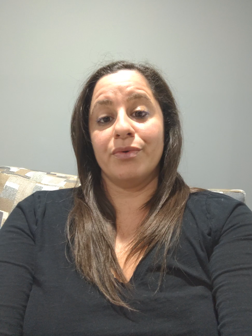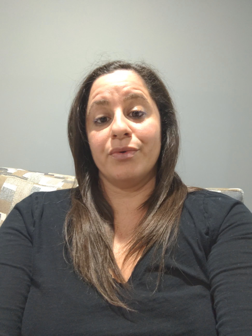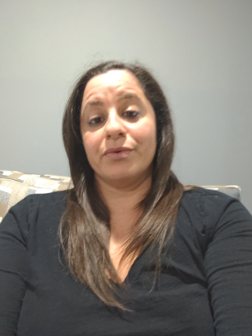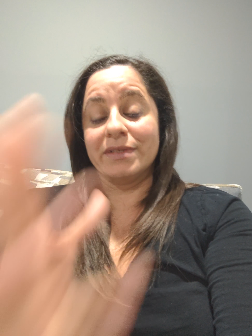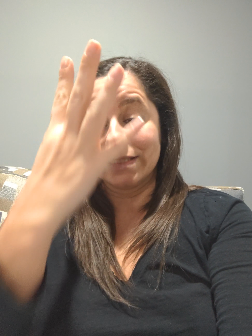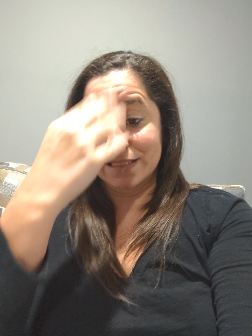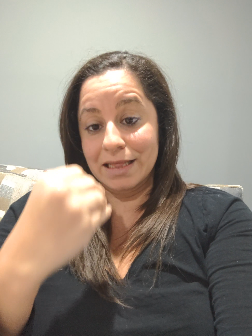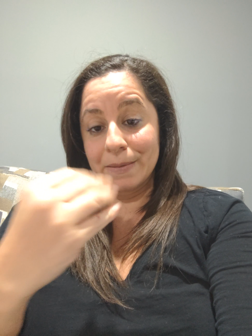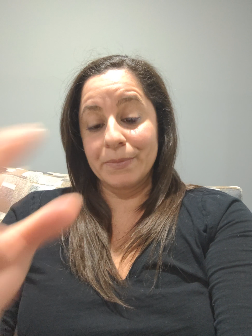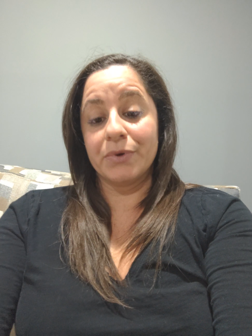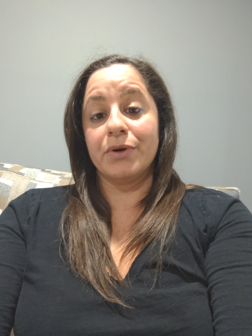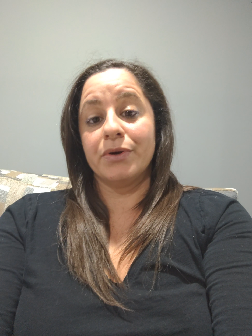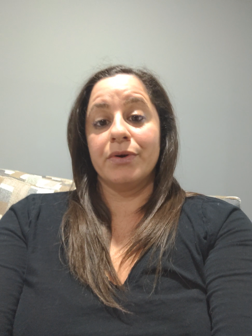sleep